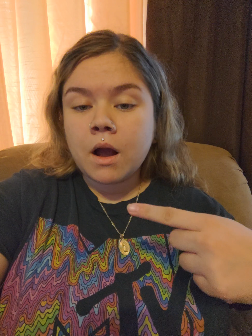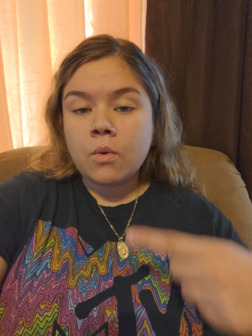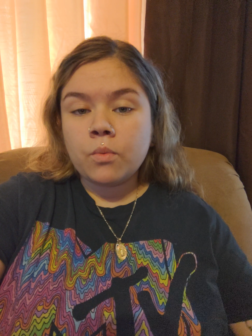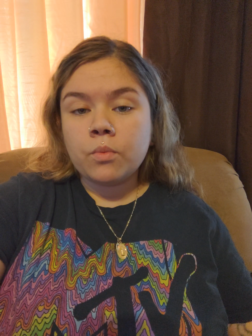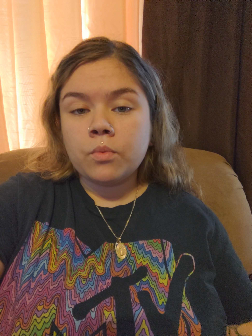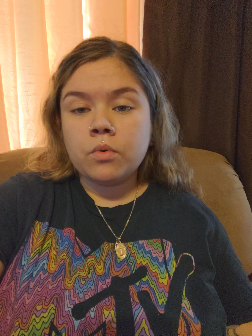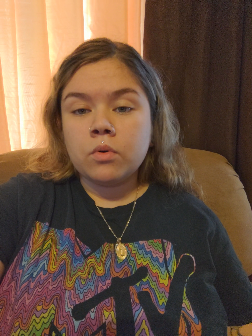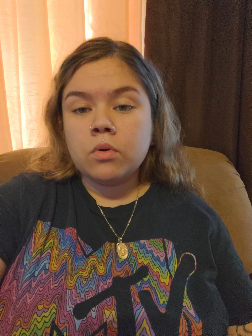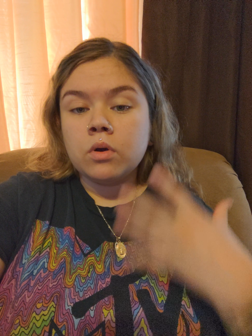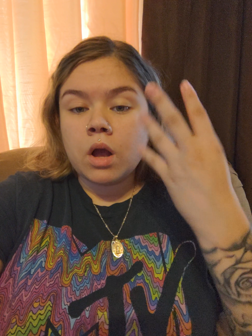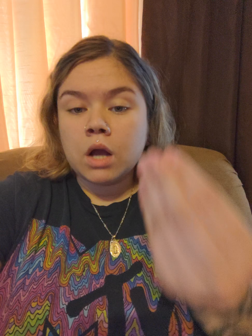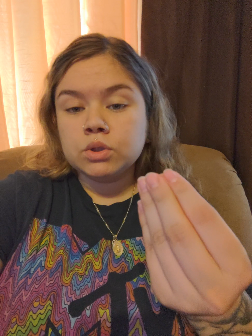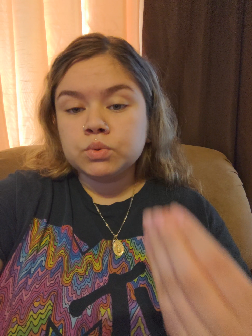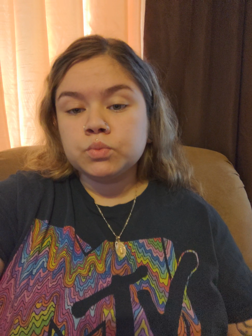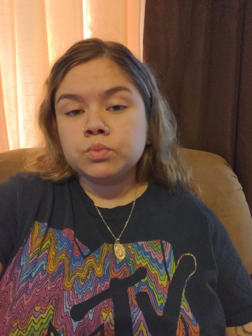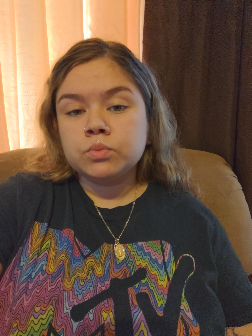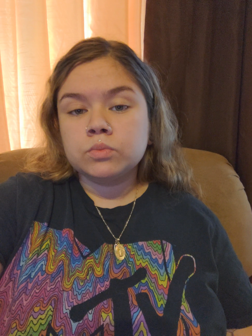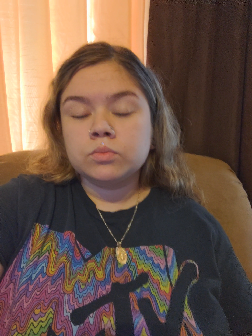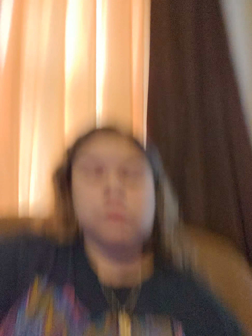got to